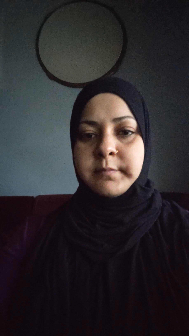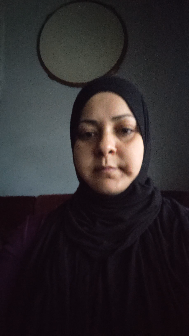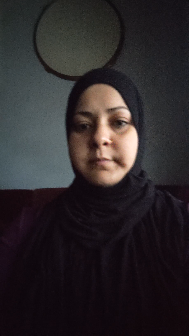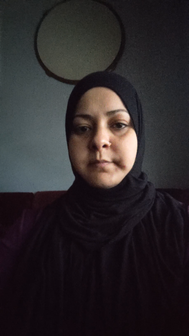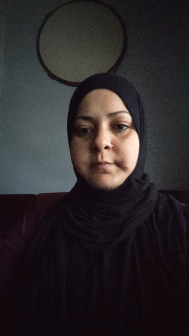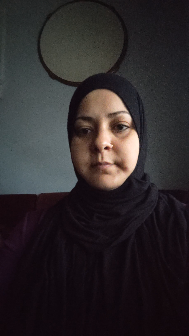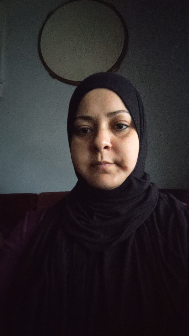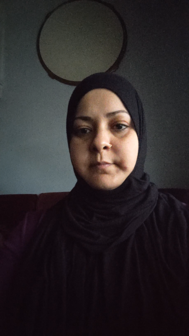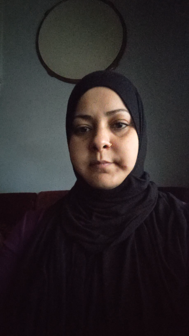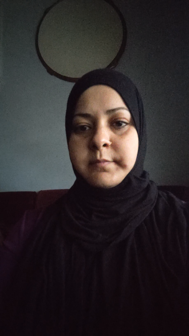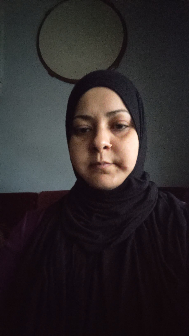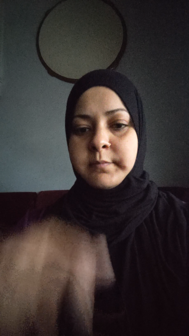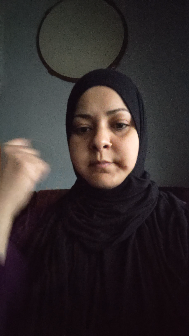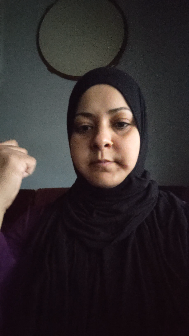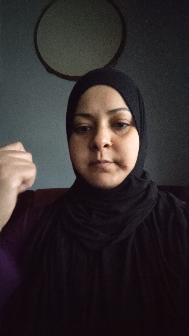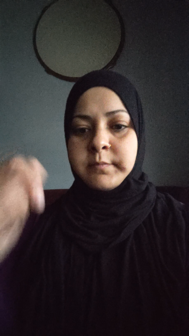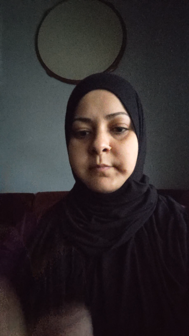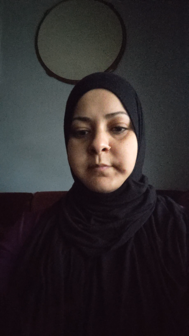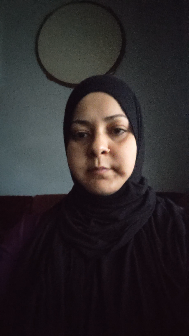pull